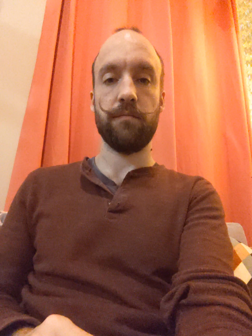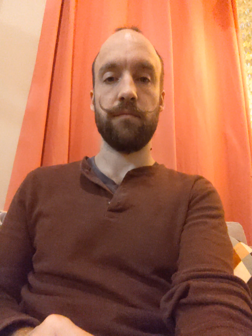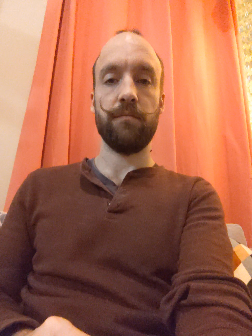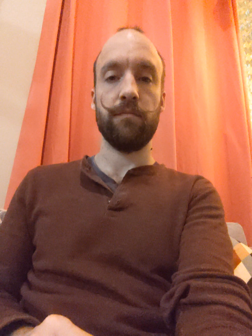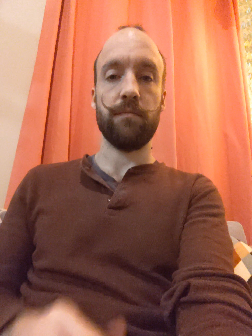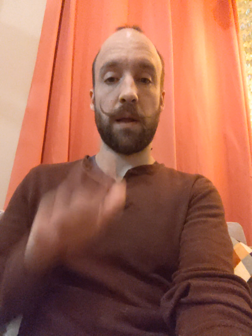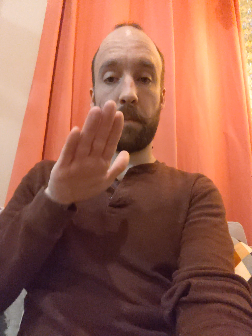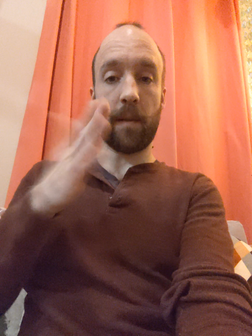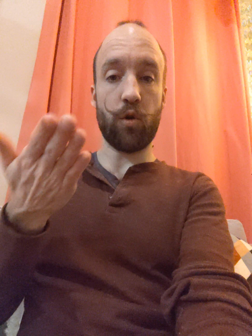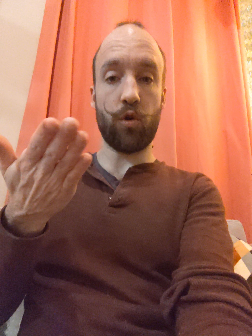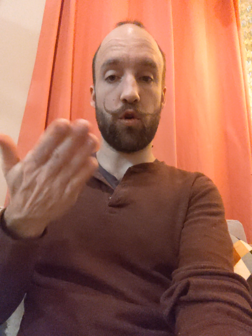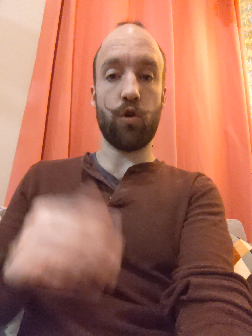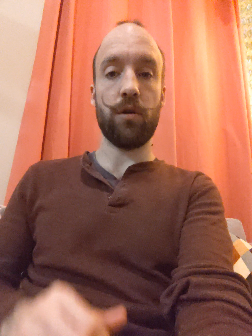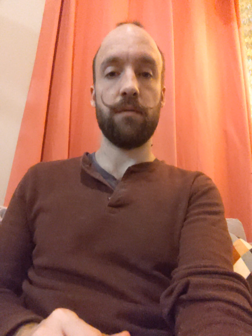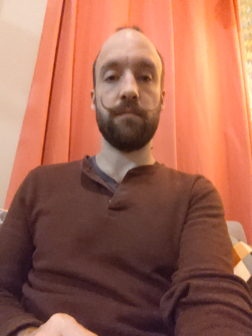book